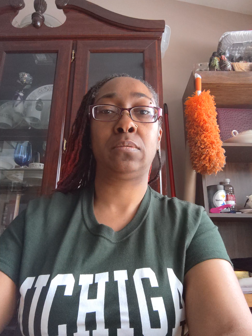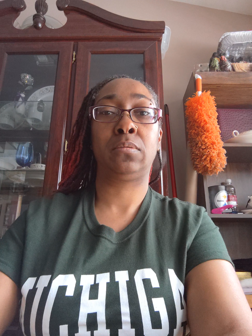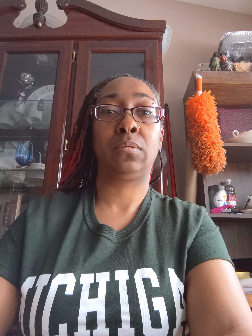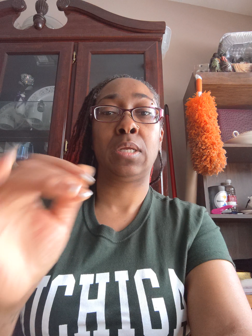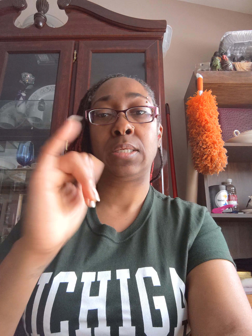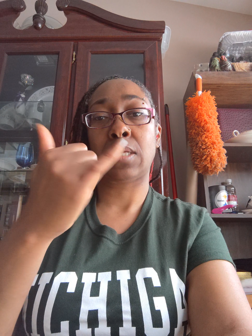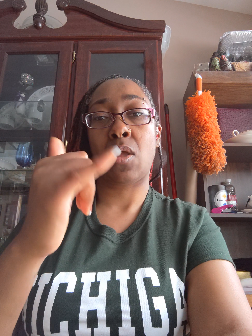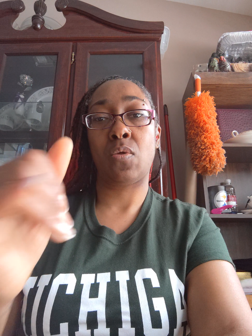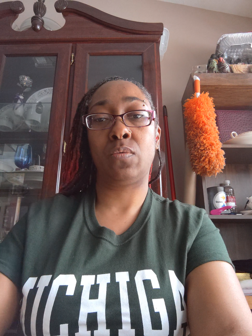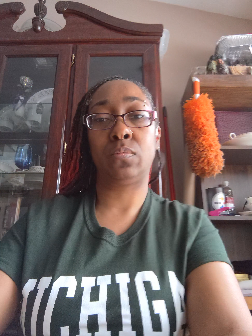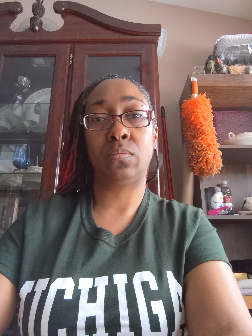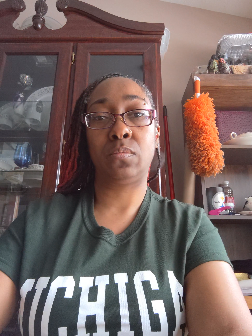yellow